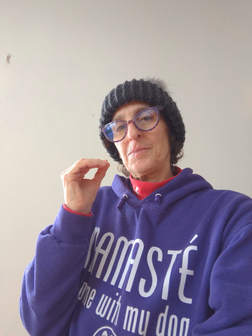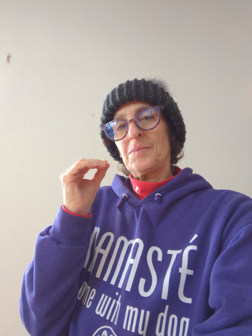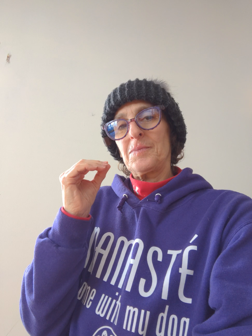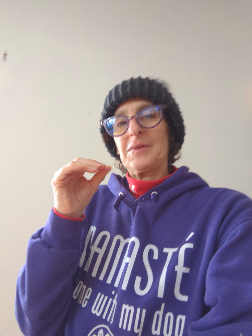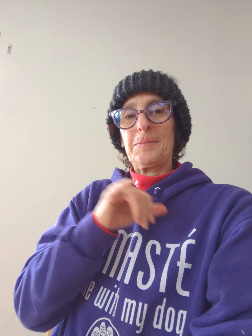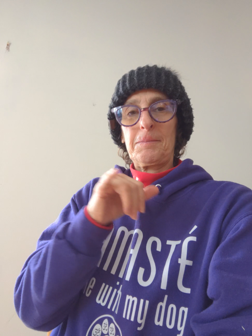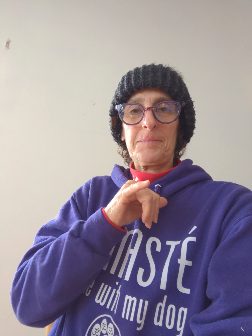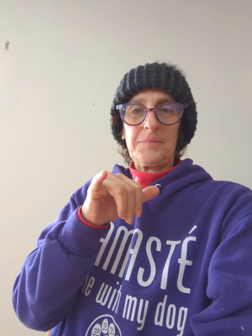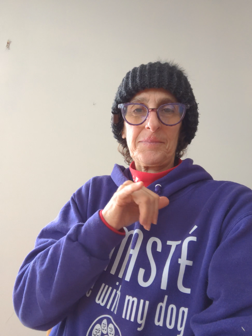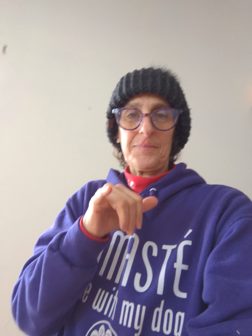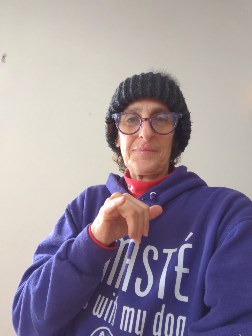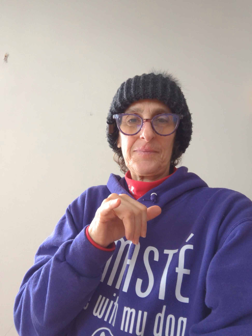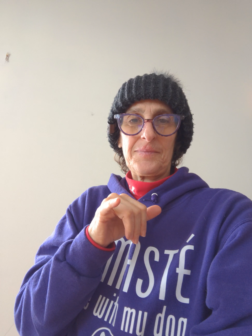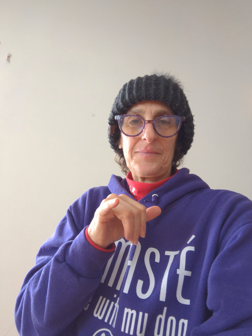same